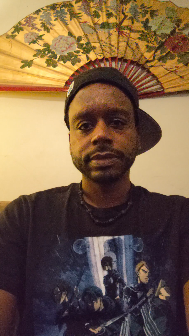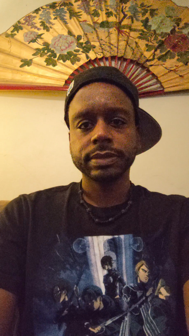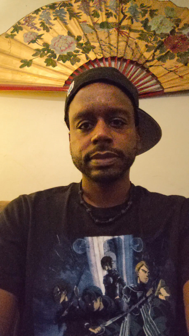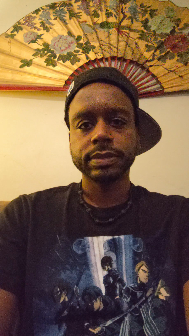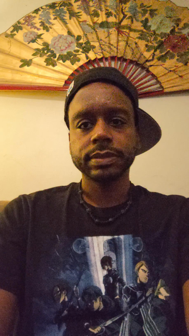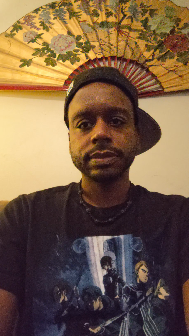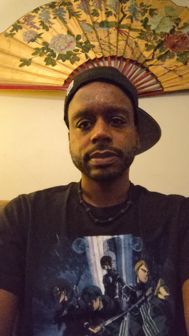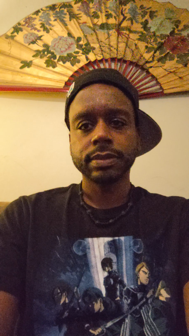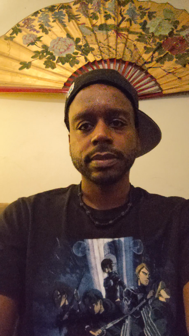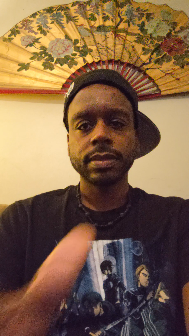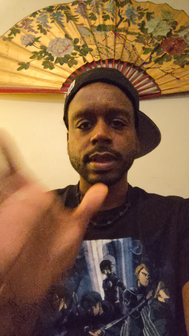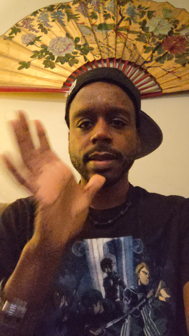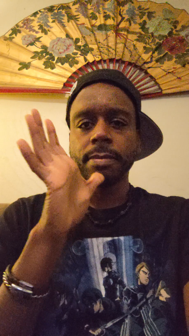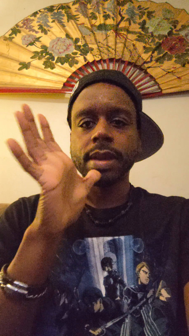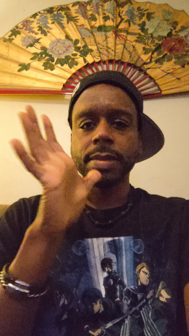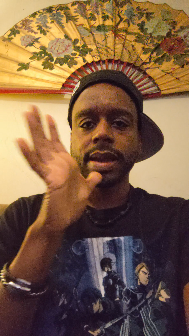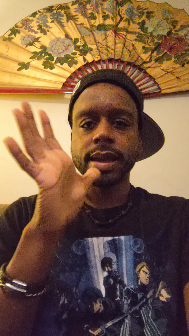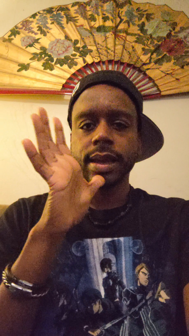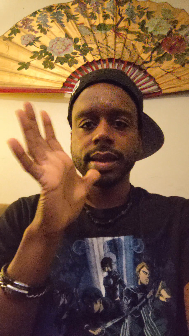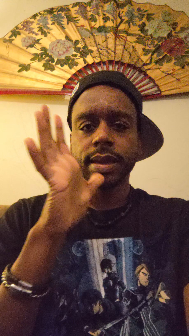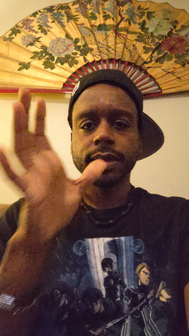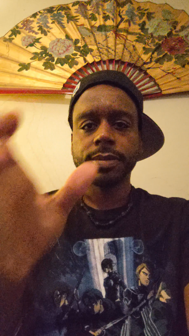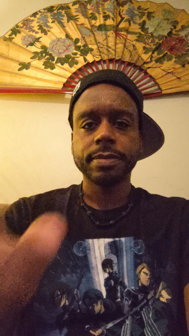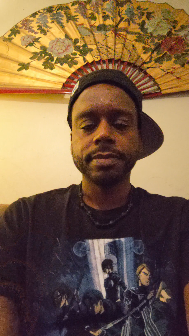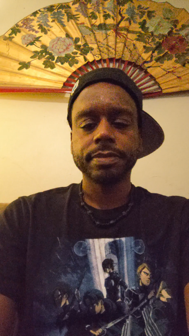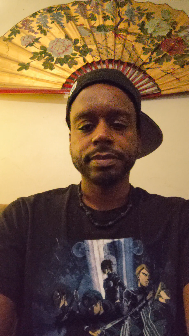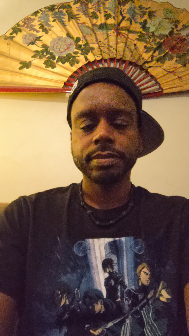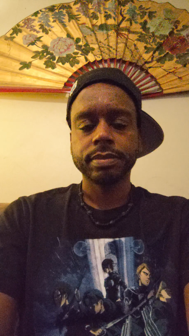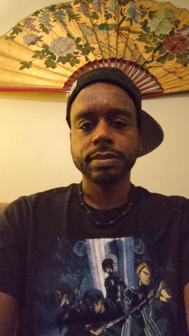mommy